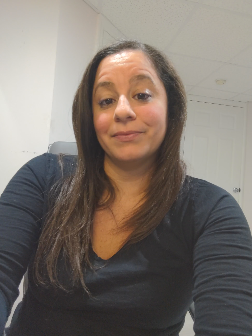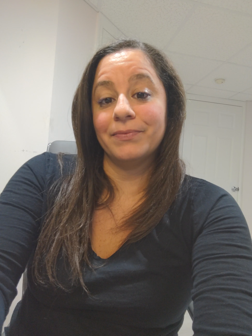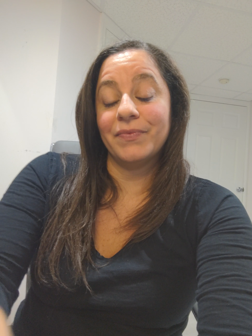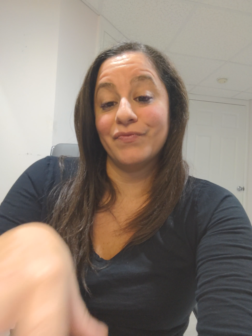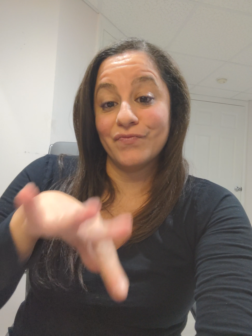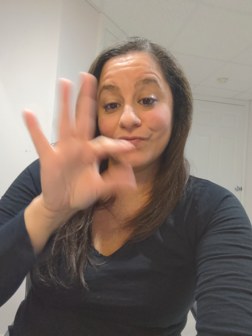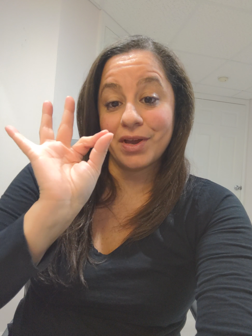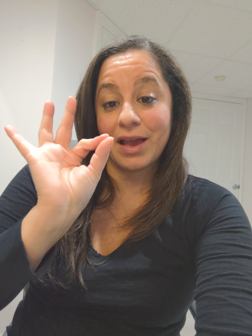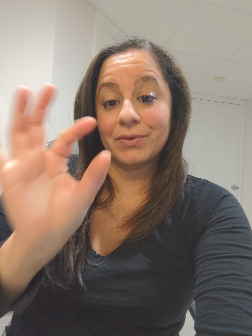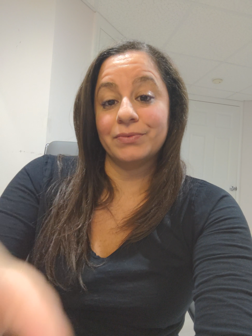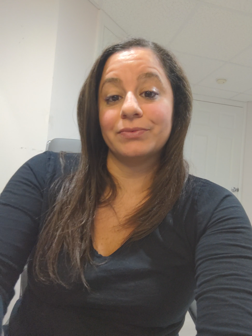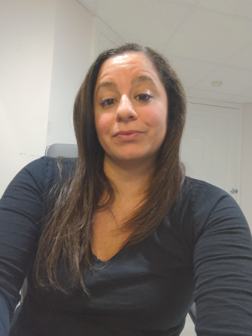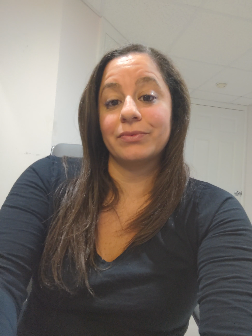find